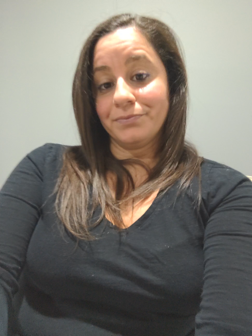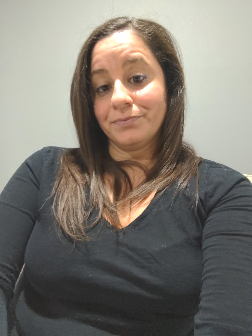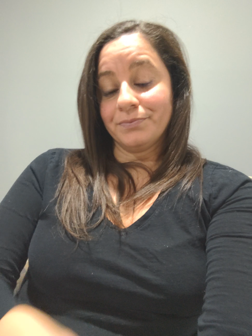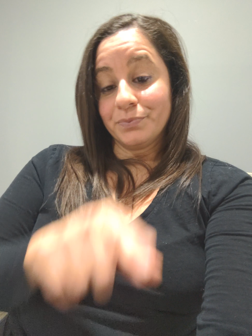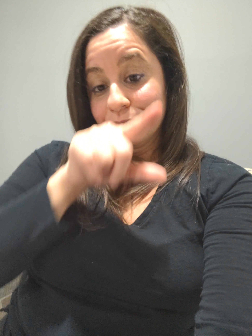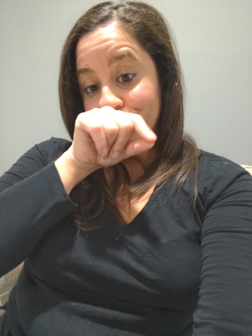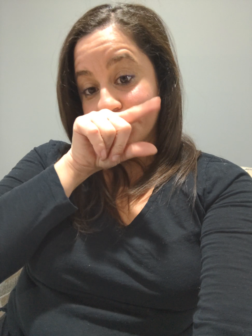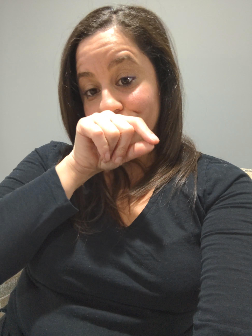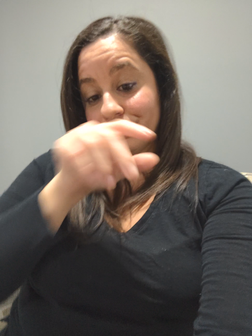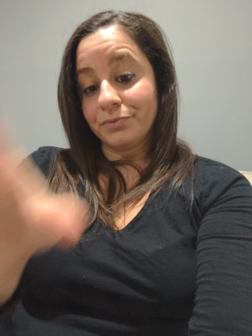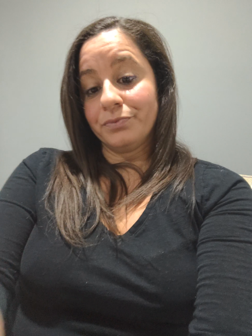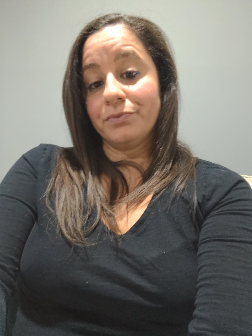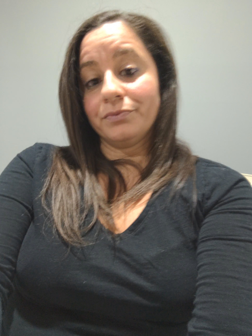bird